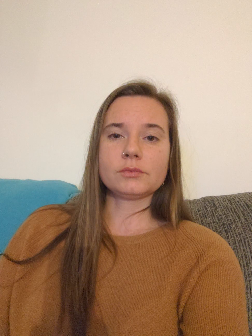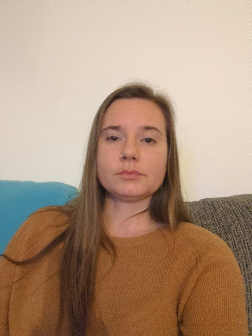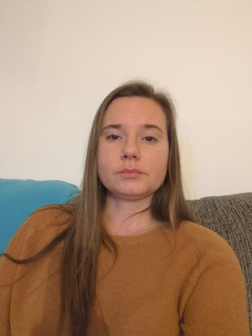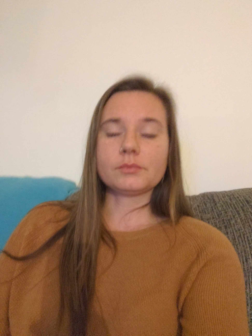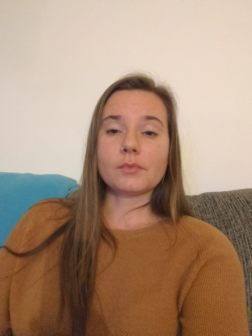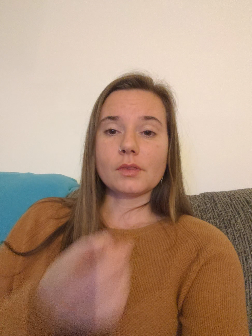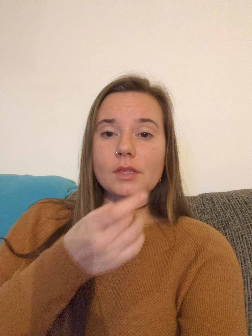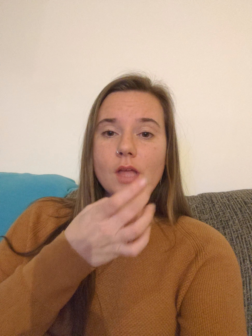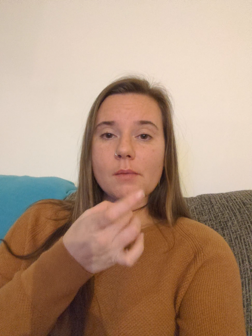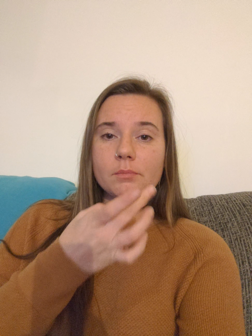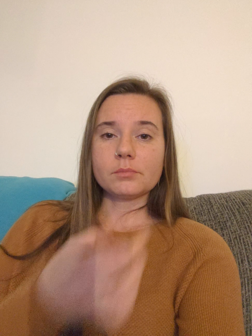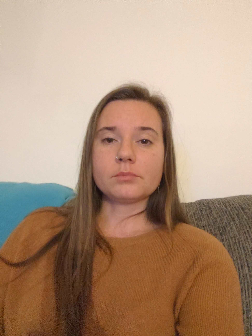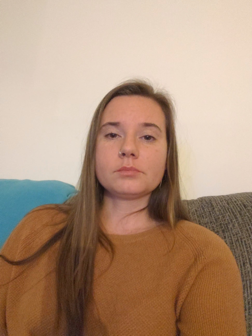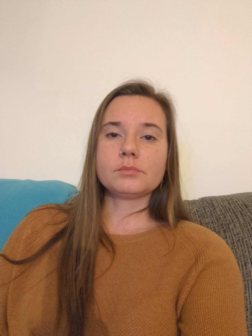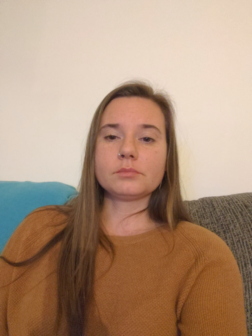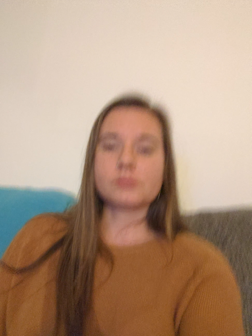lamp